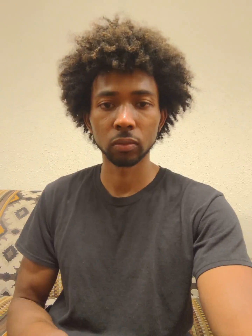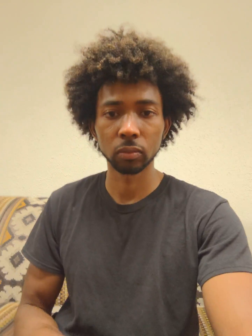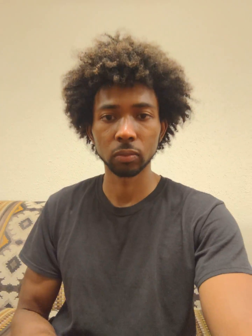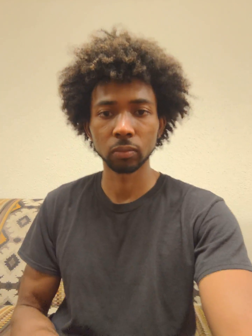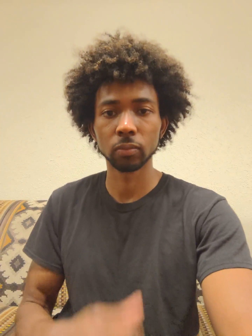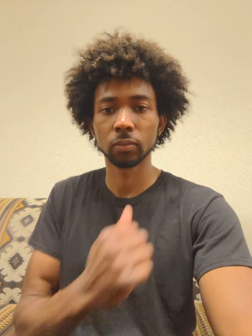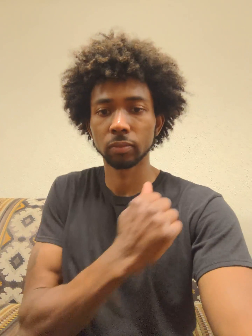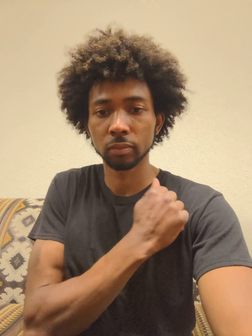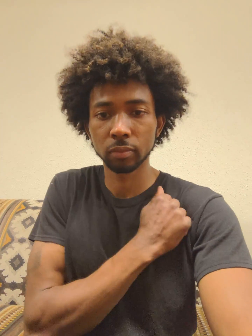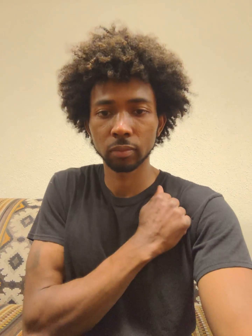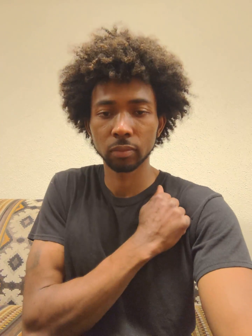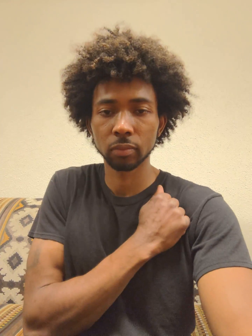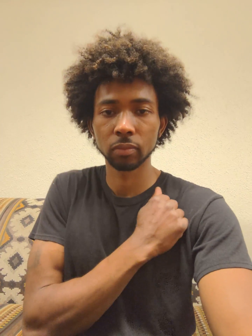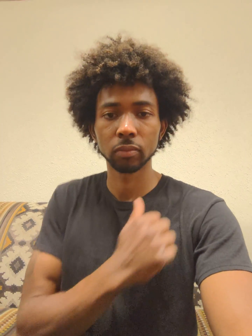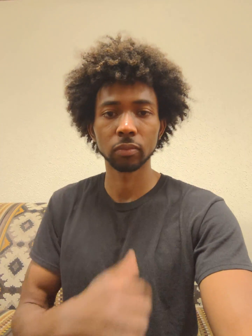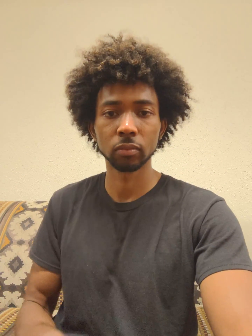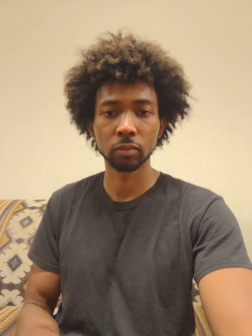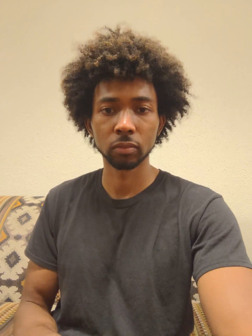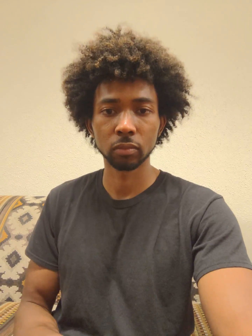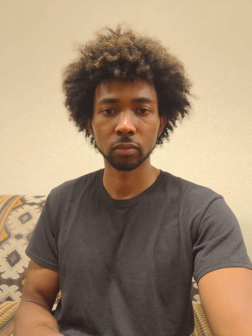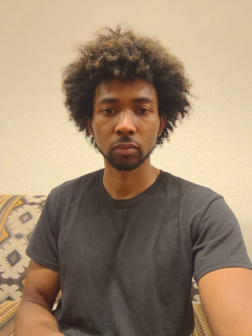love